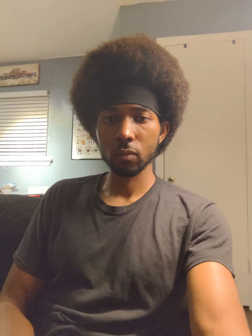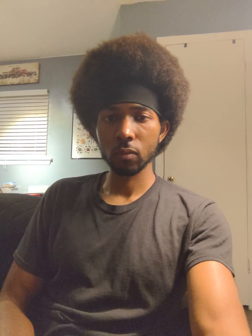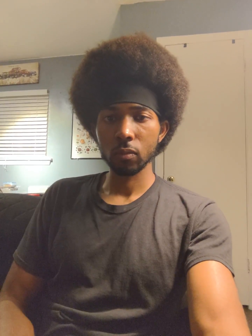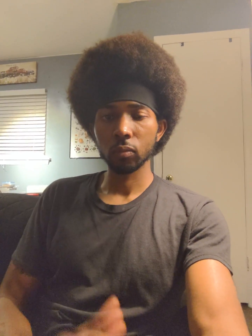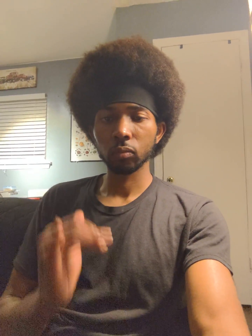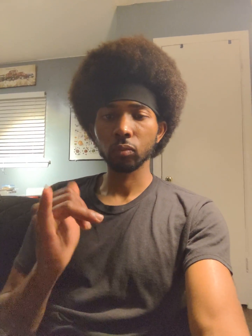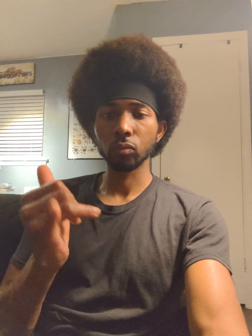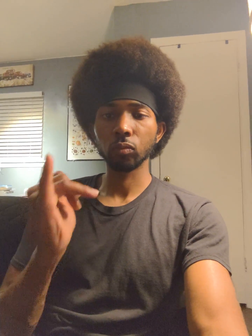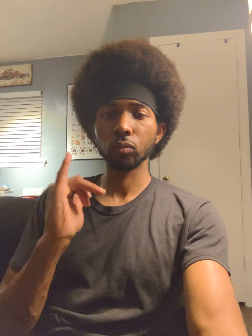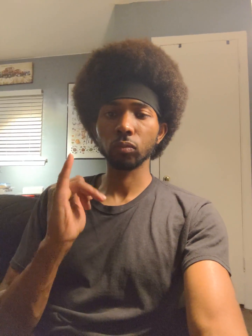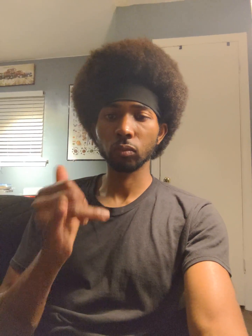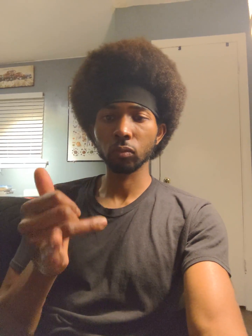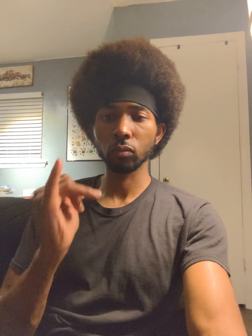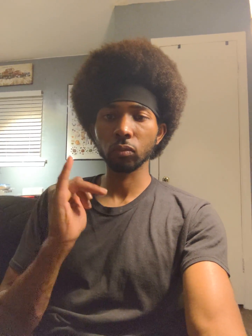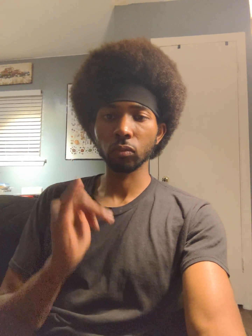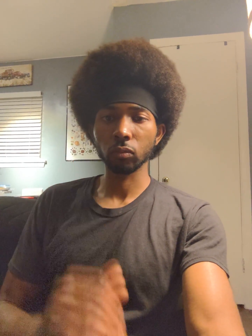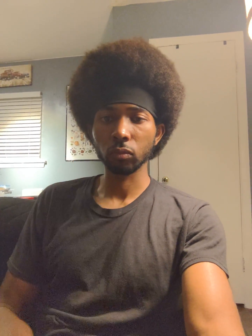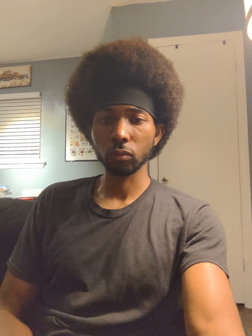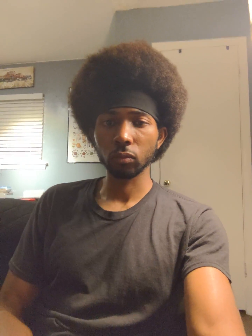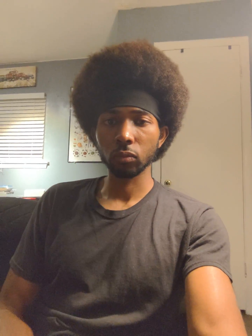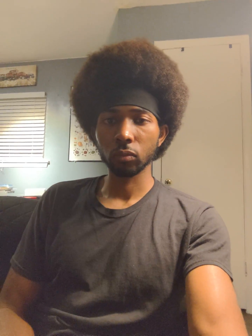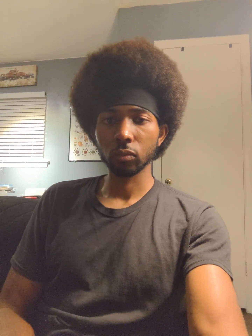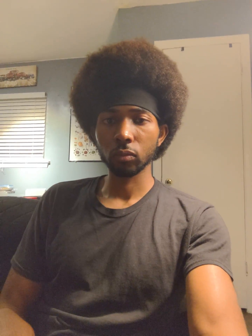rocking chair